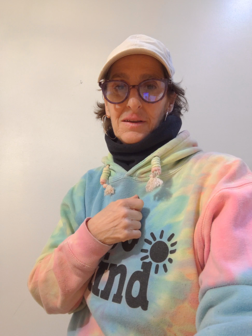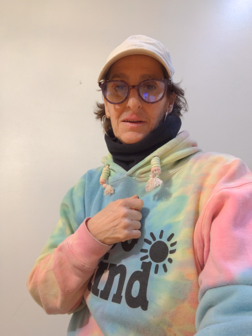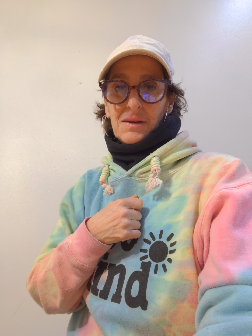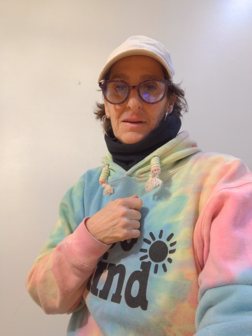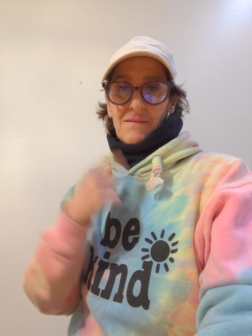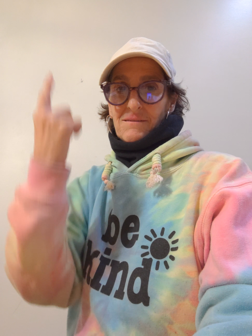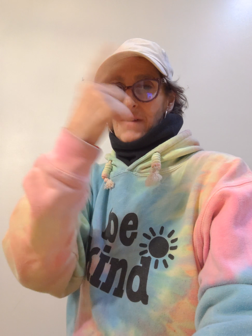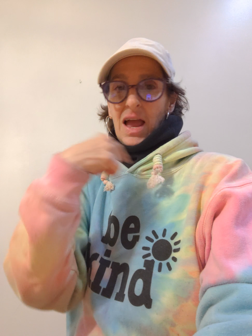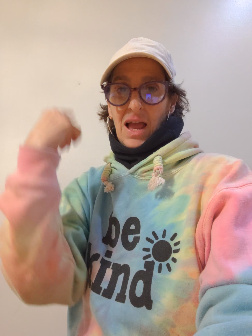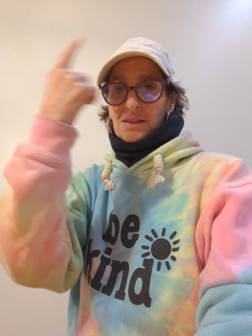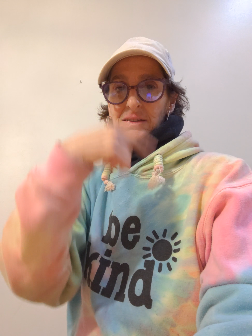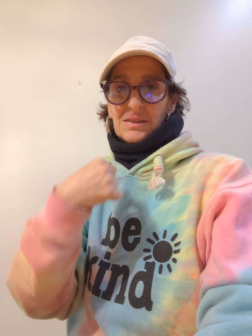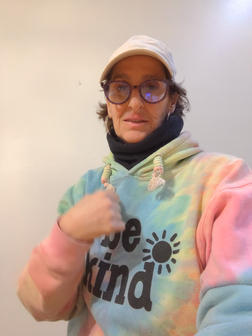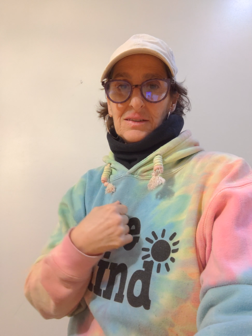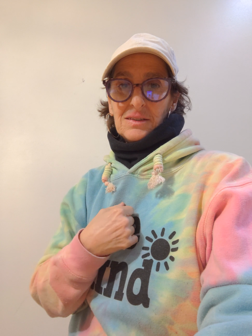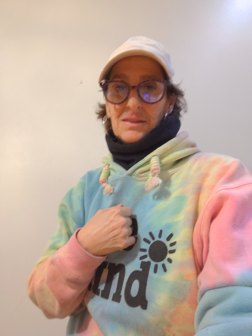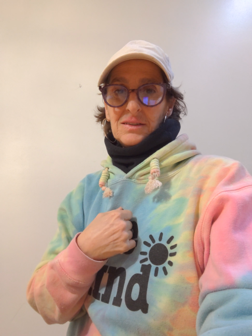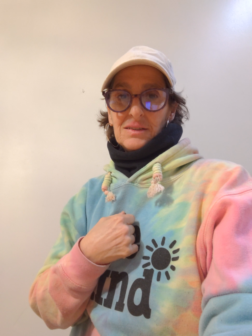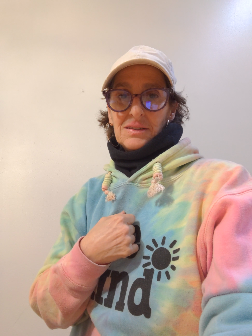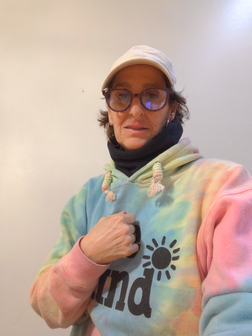face